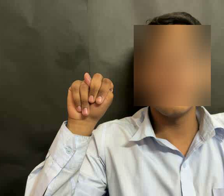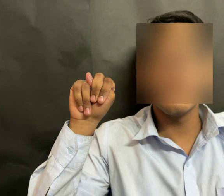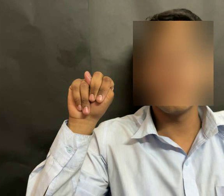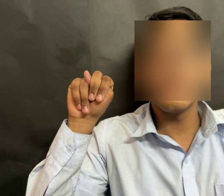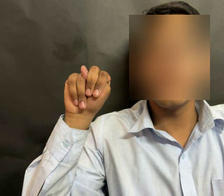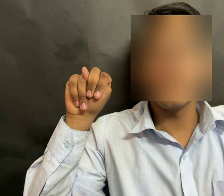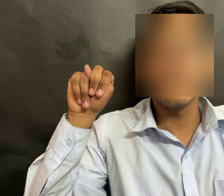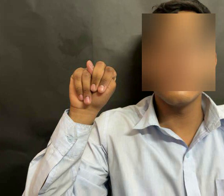N